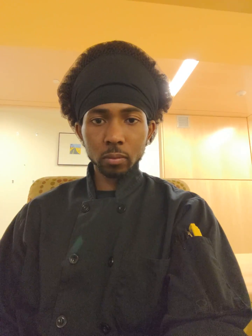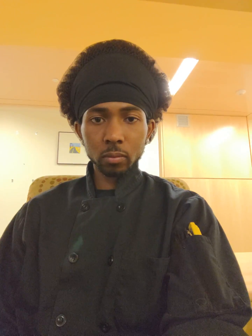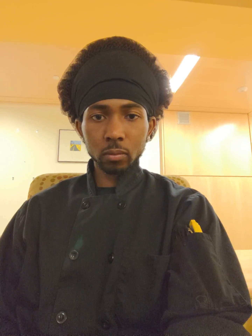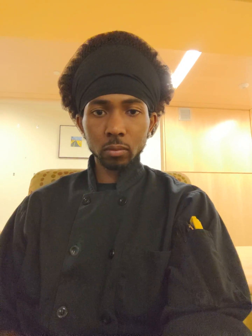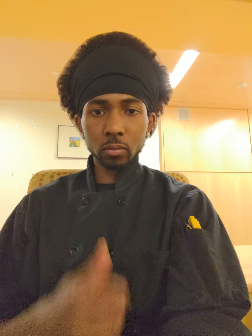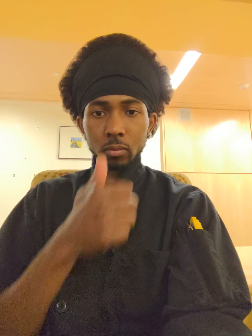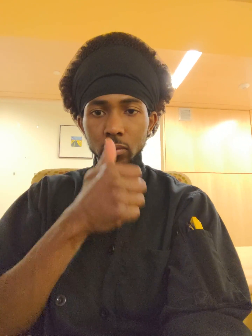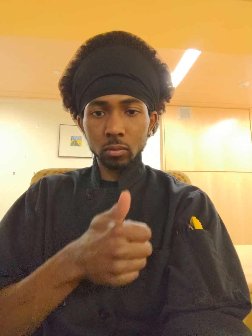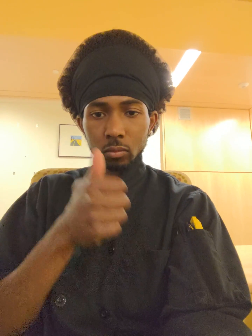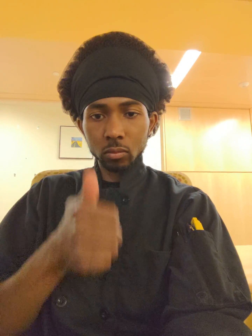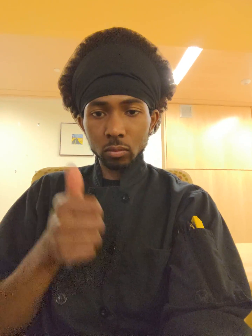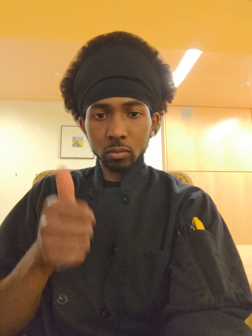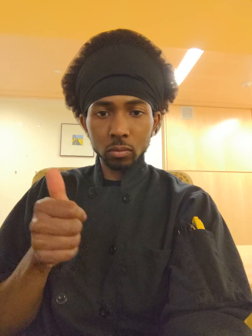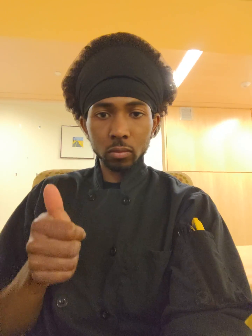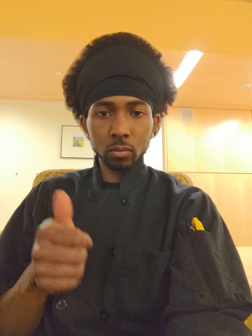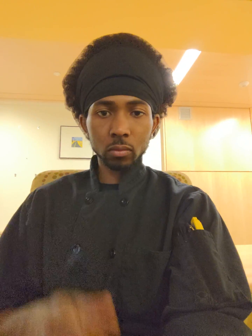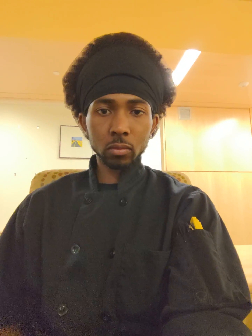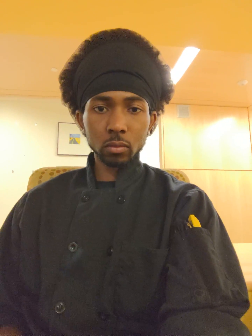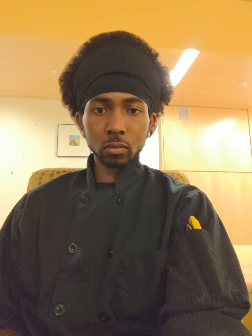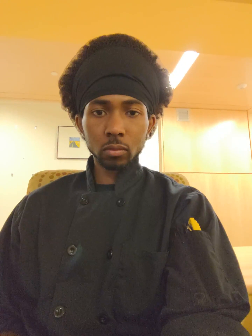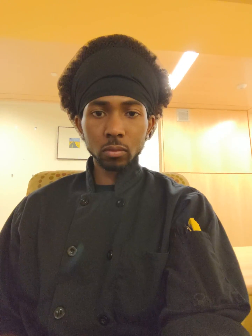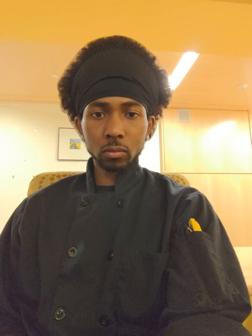each